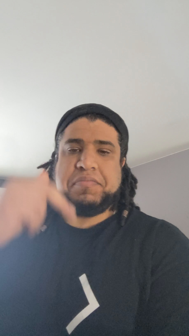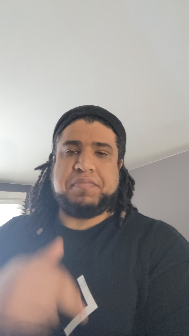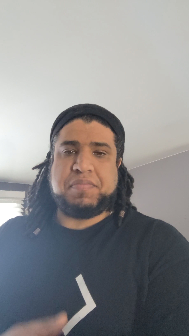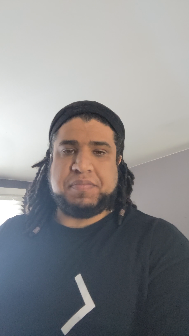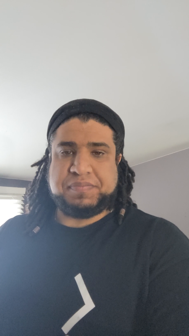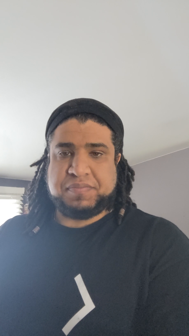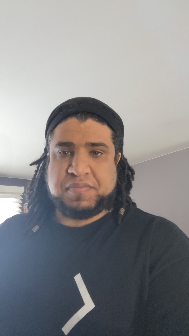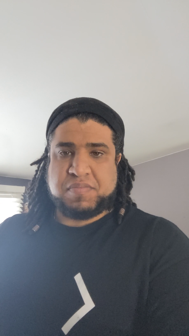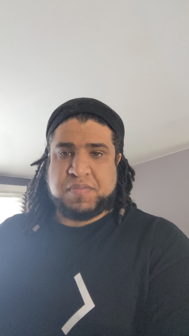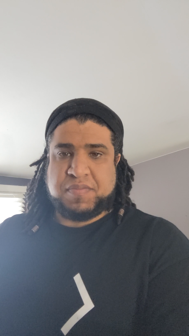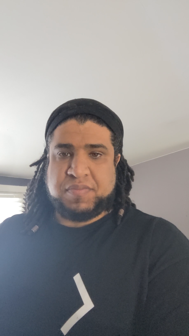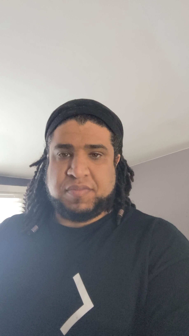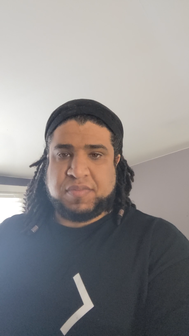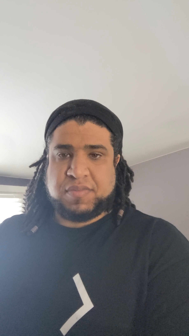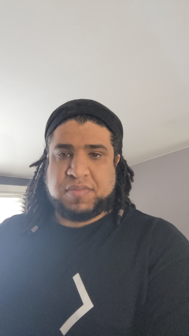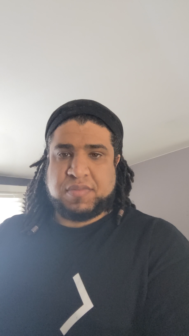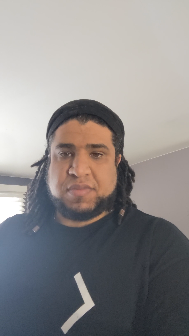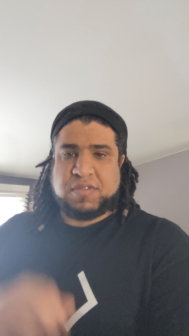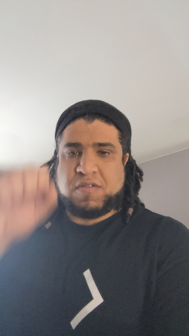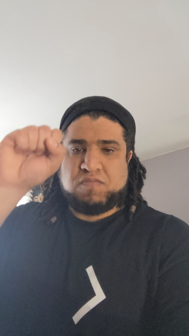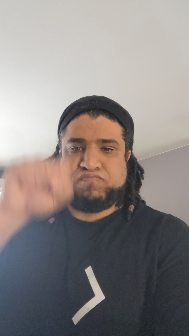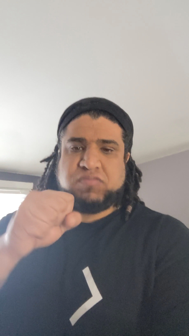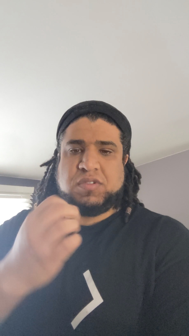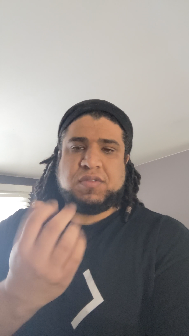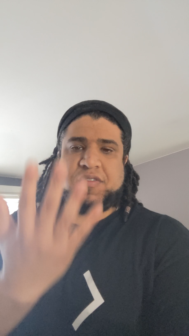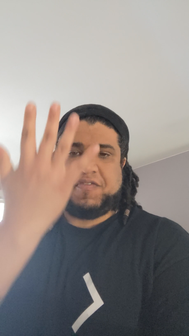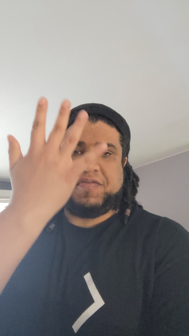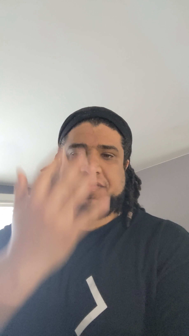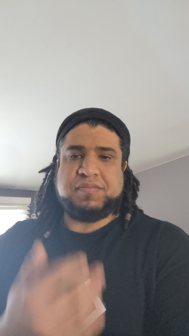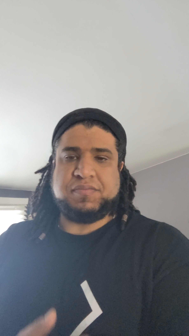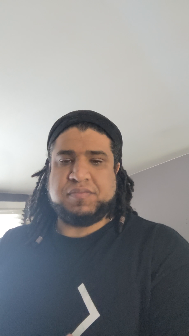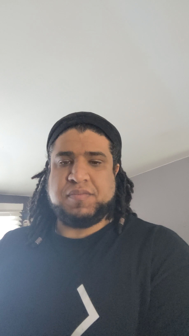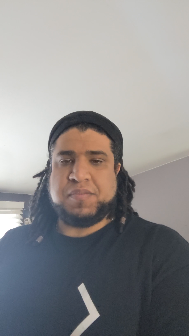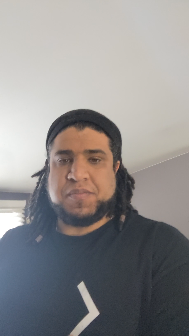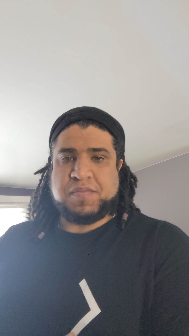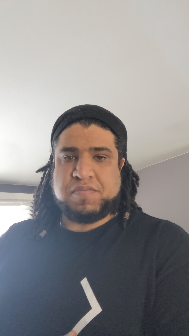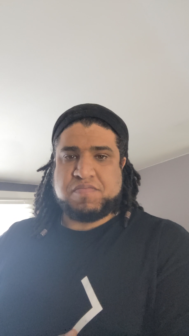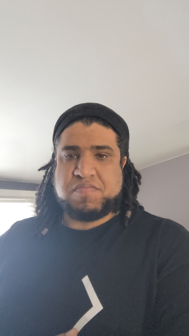gloves